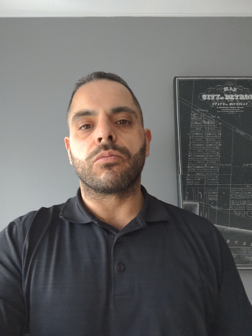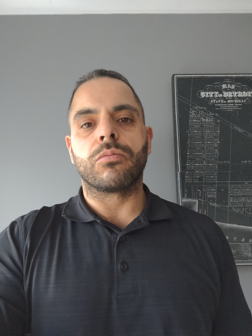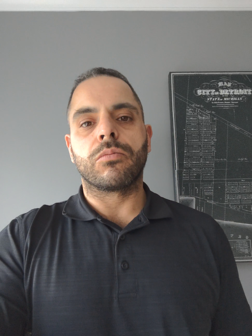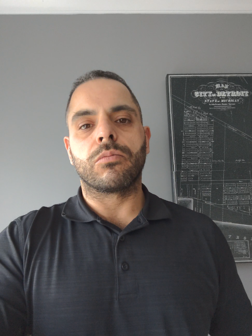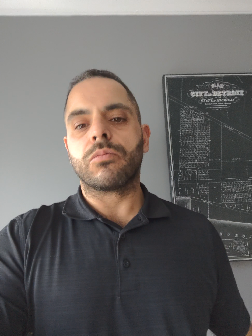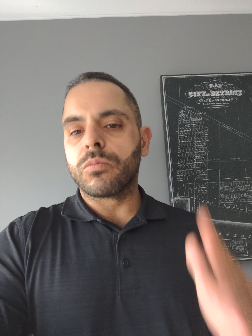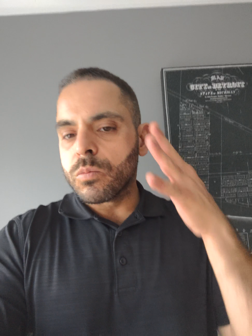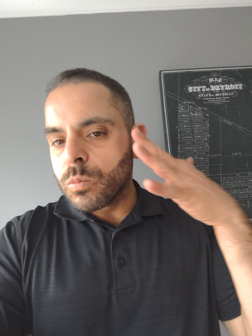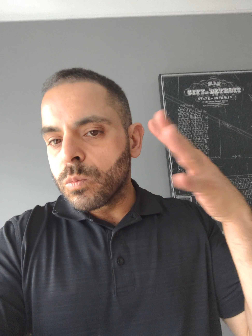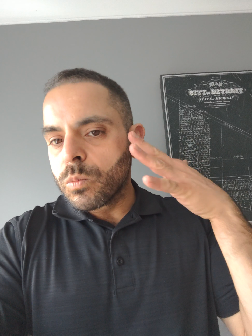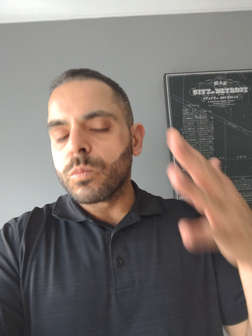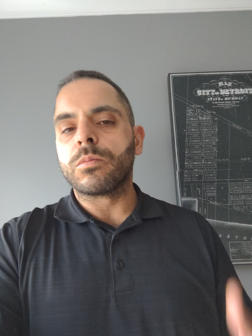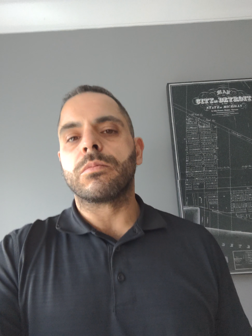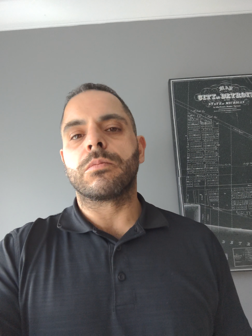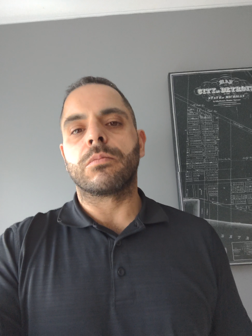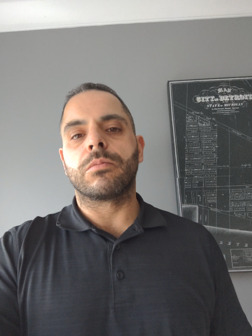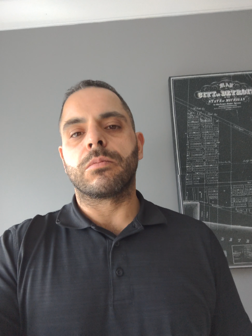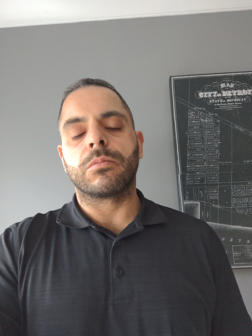noisy